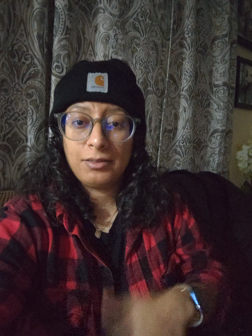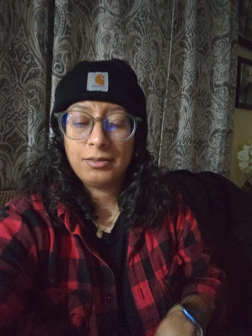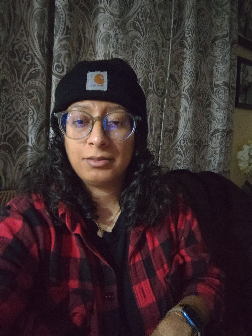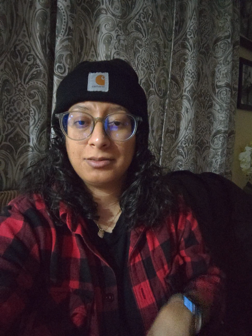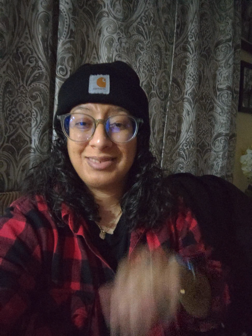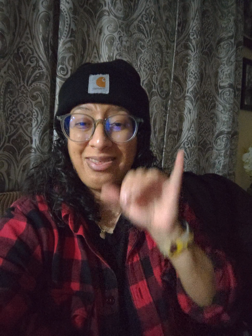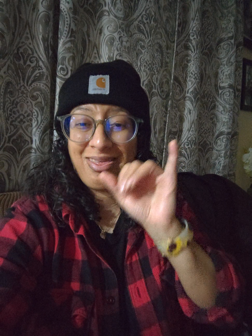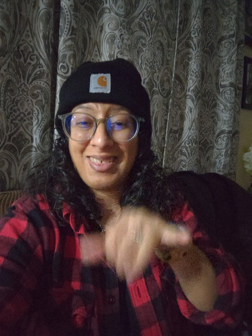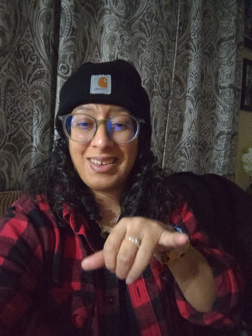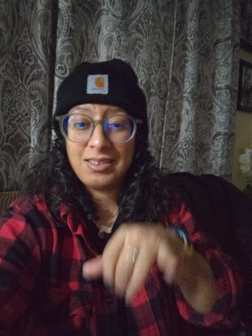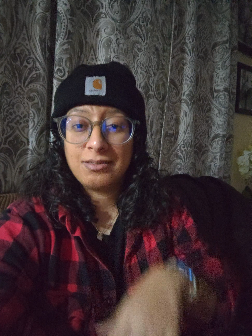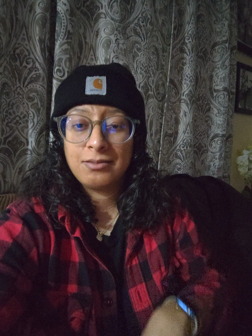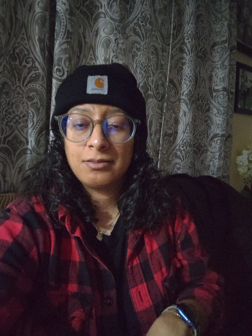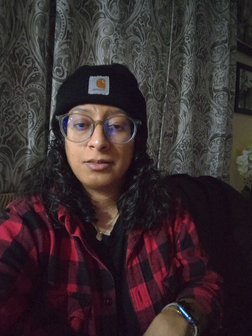that